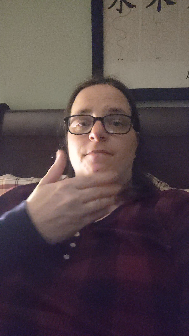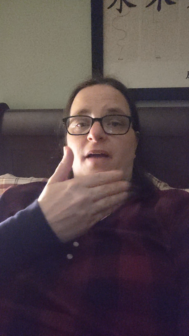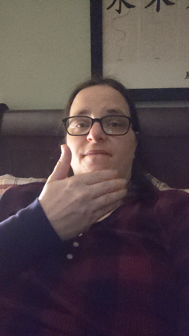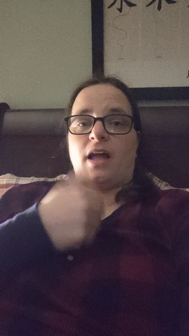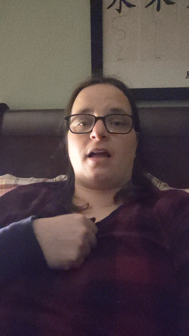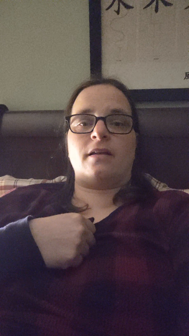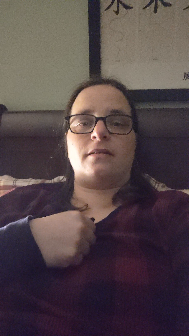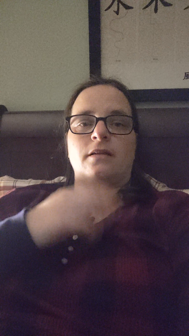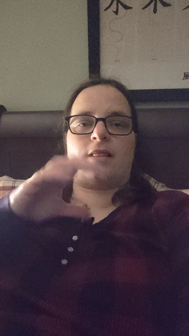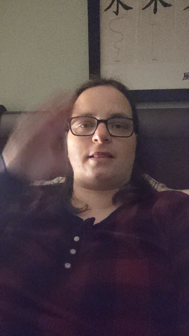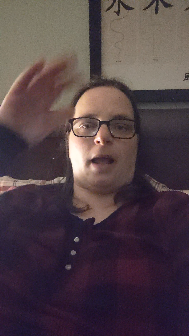climb